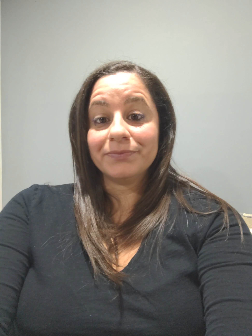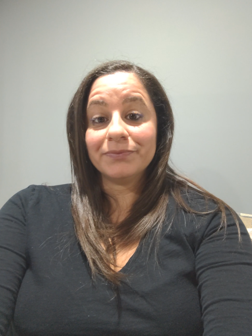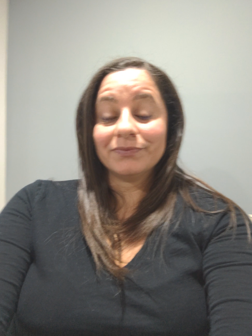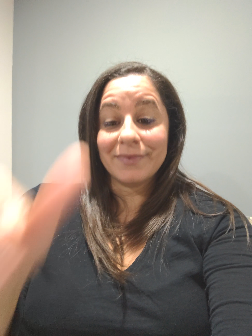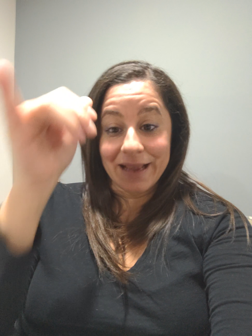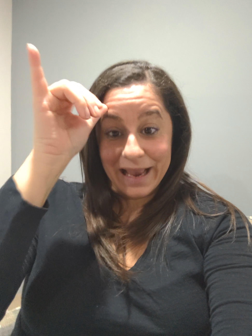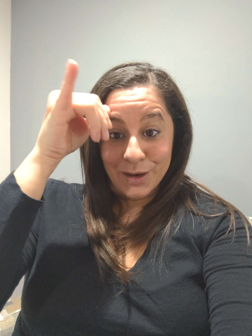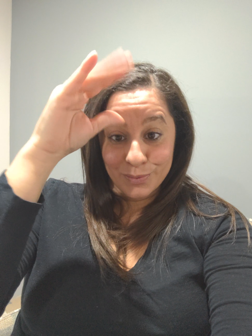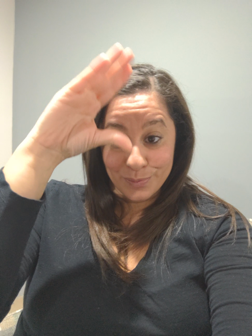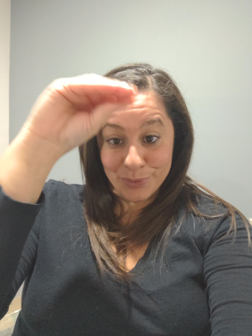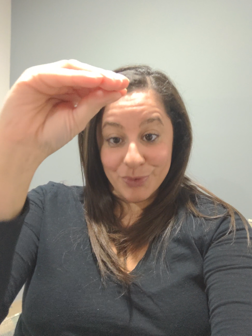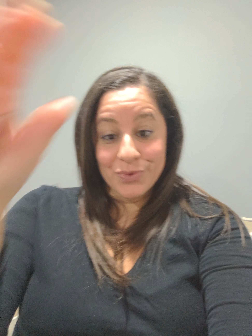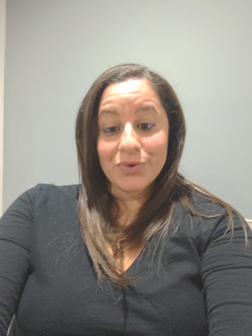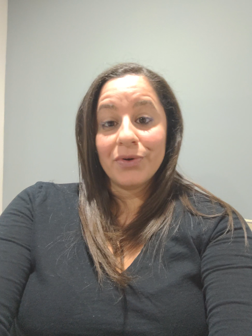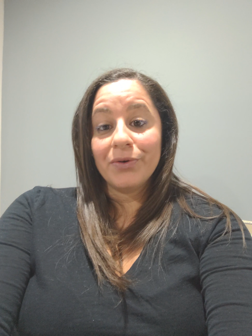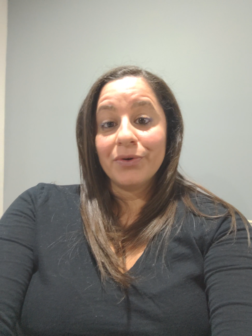cowboy